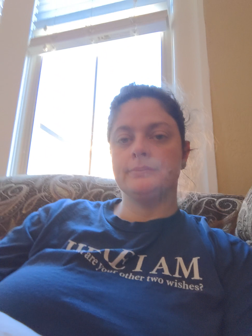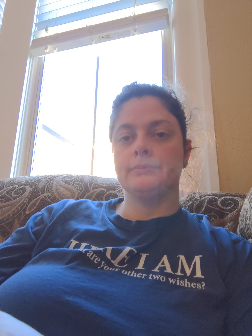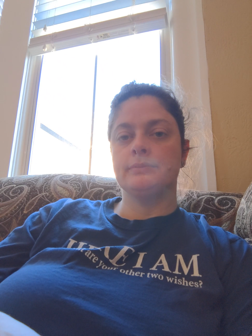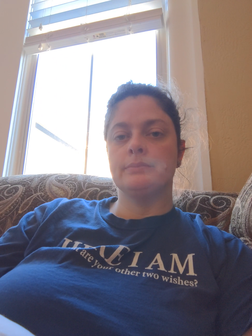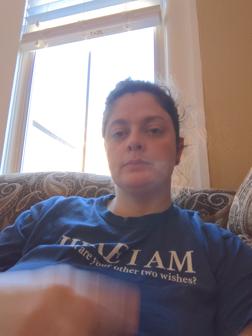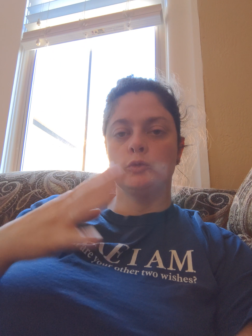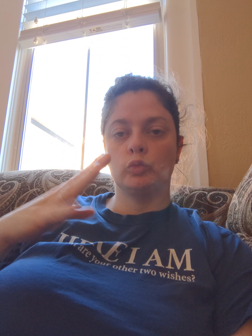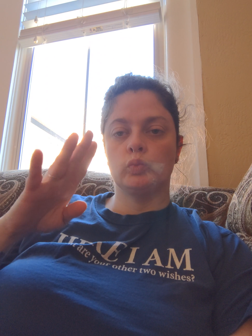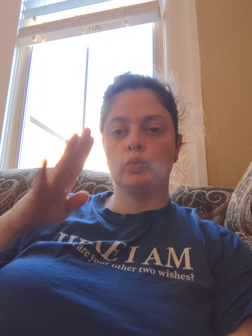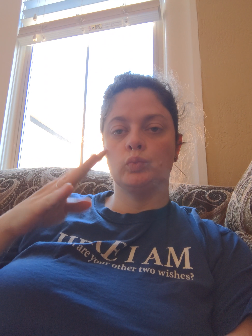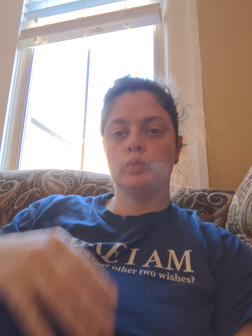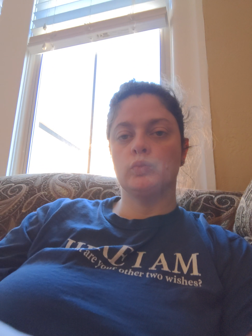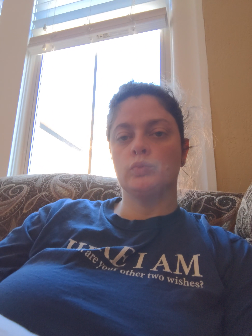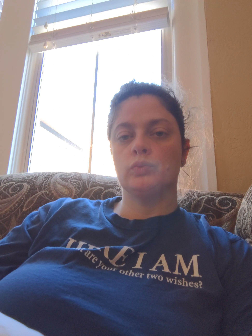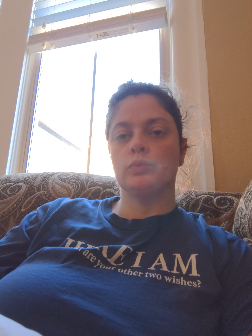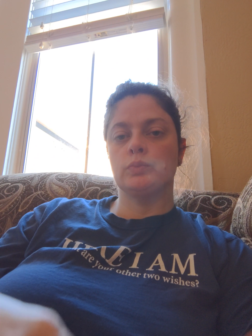blue